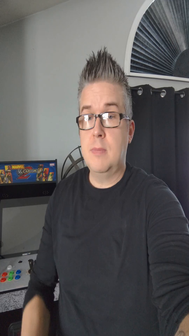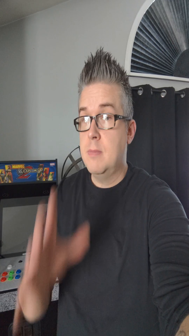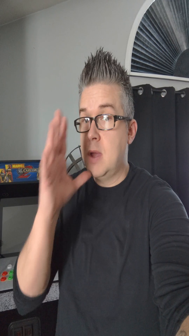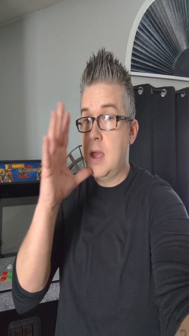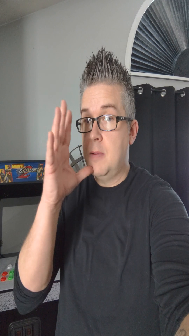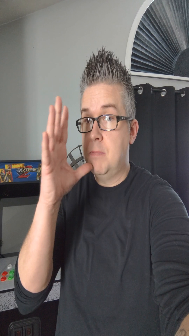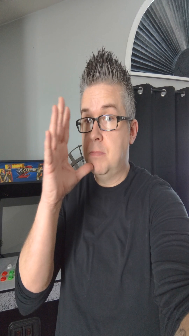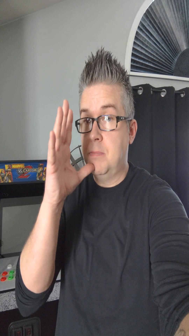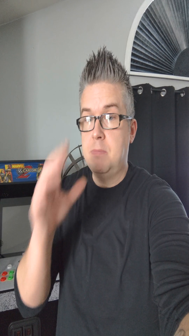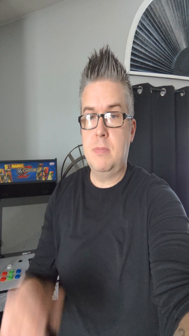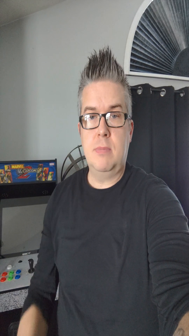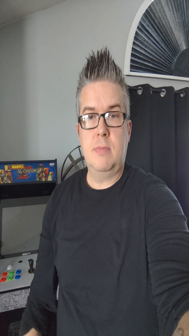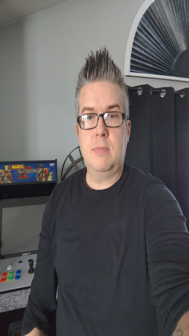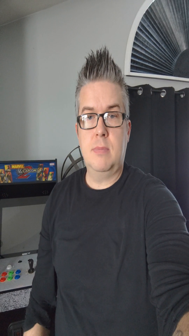mom